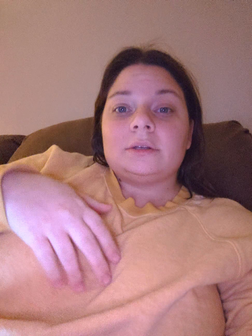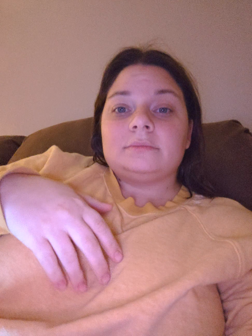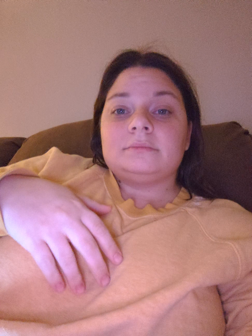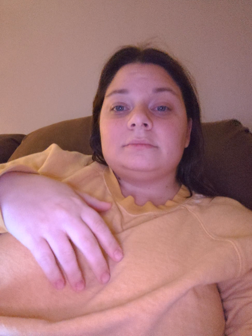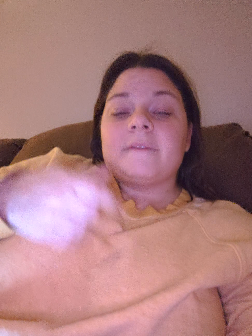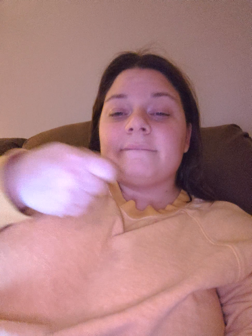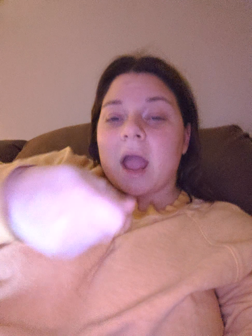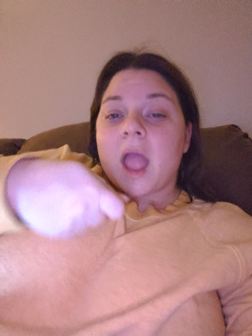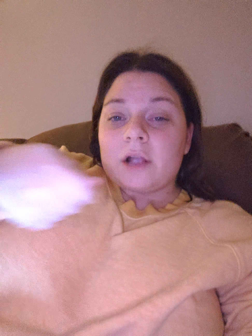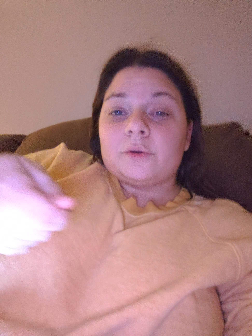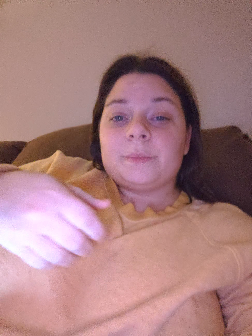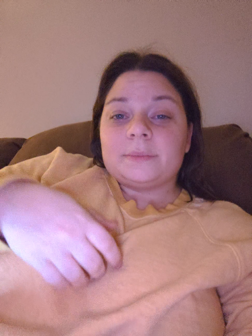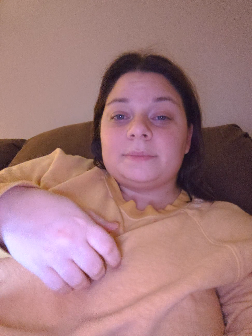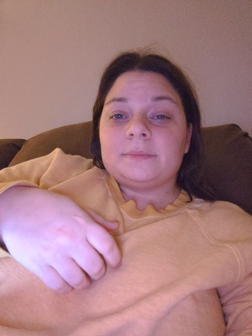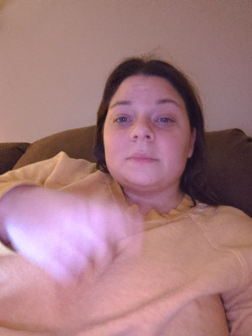vacuum